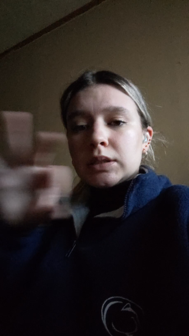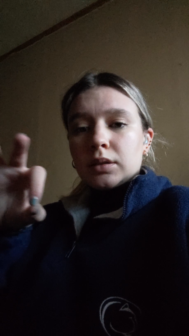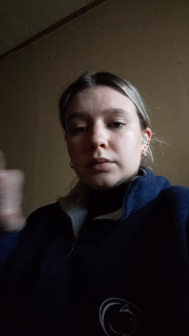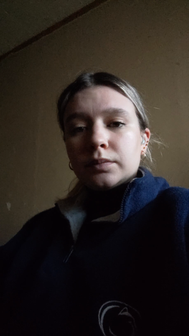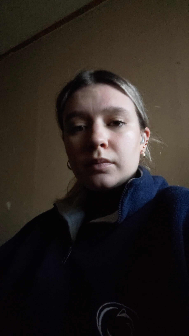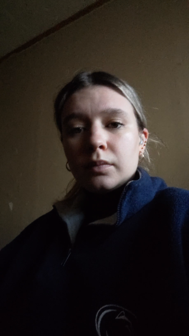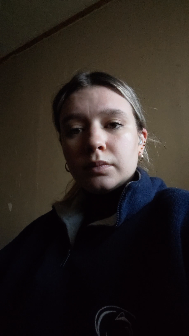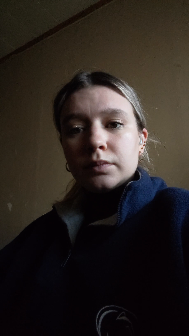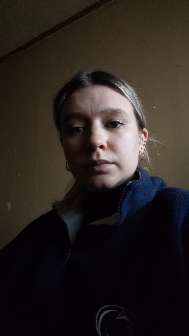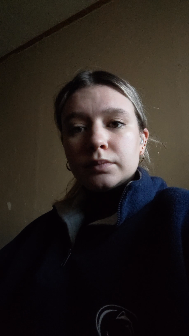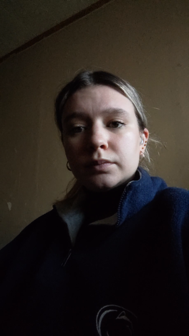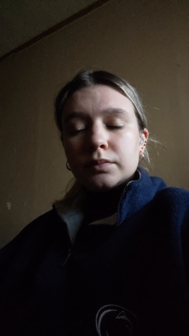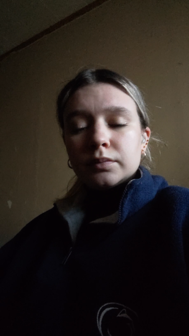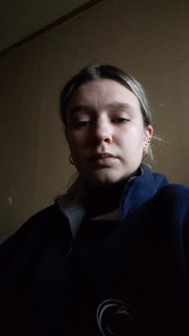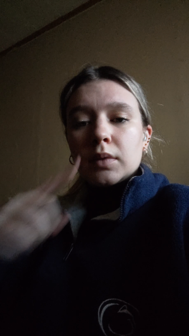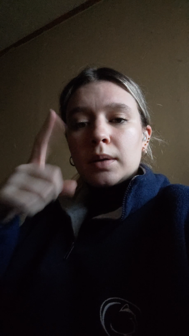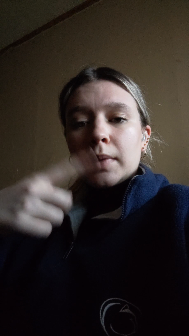about